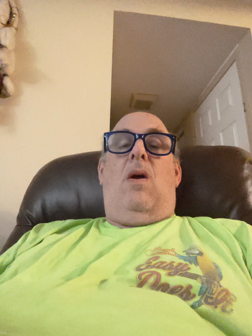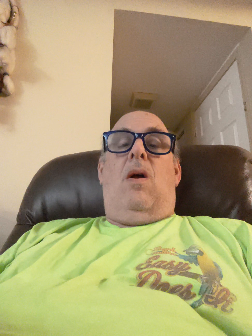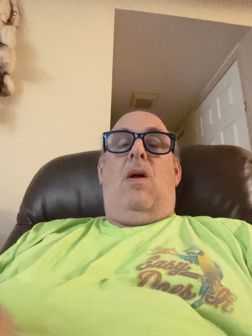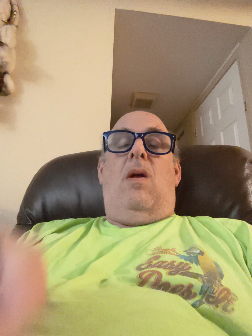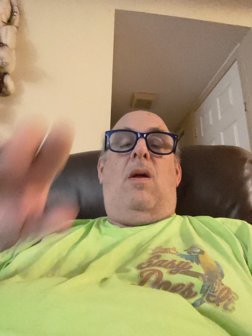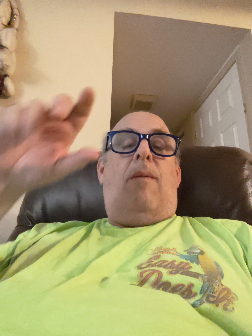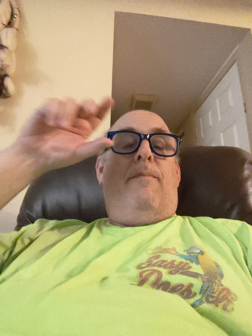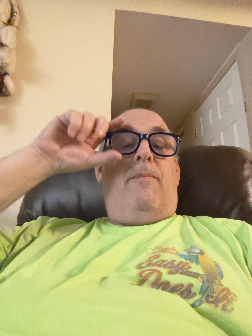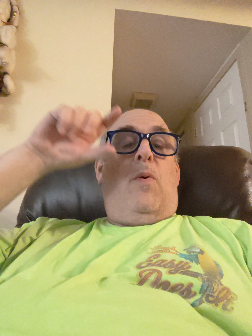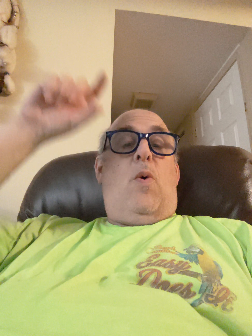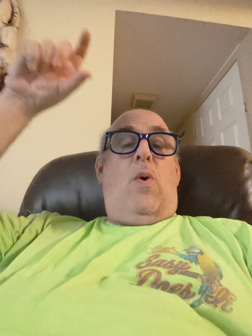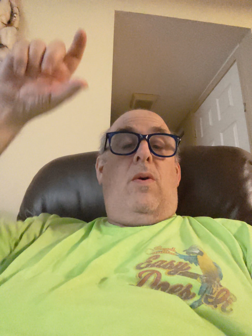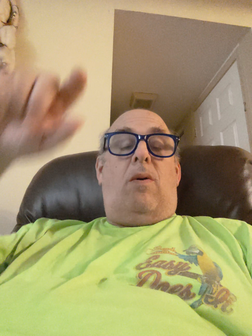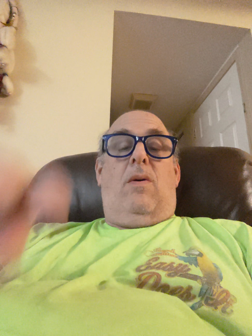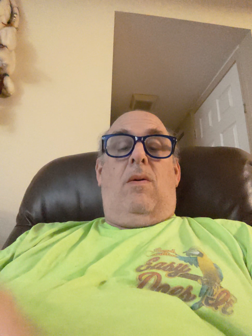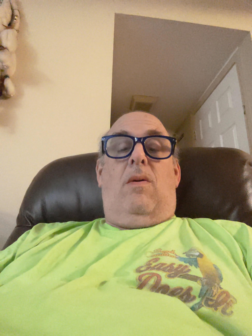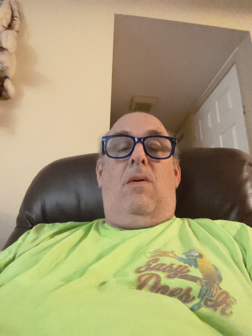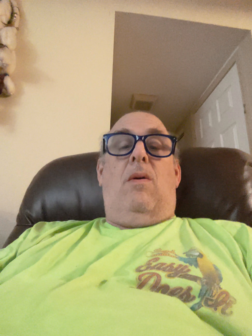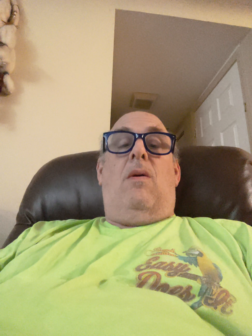moon